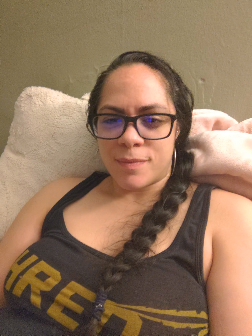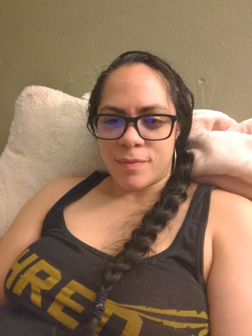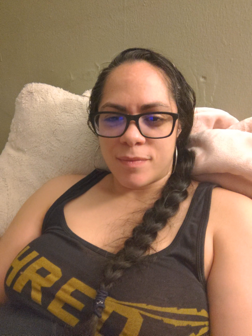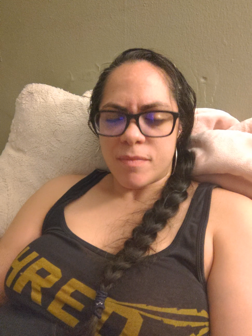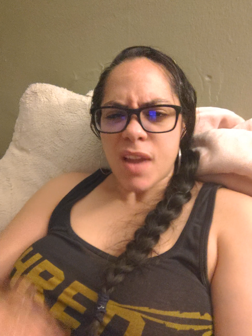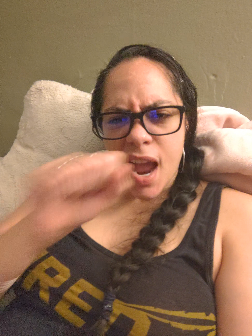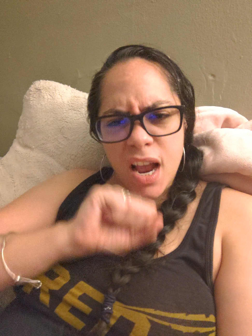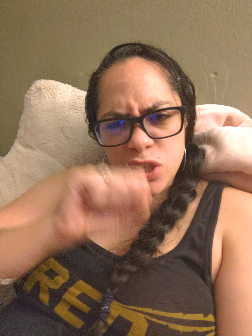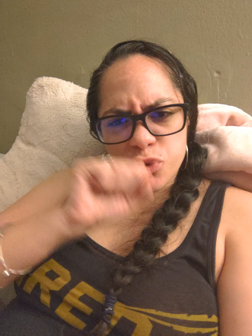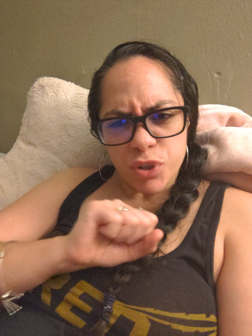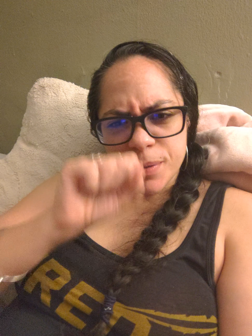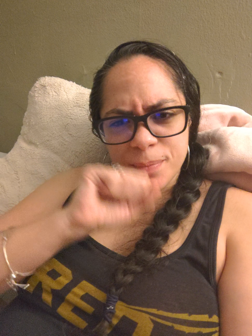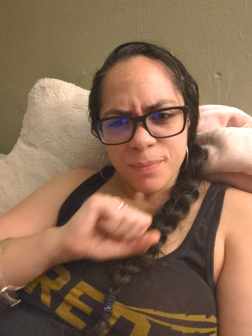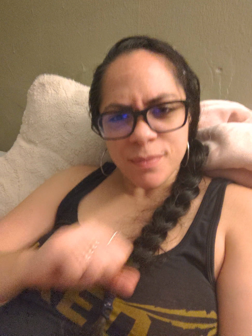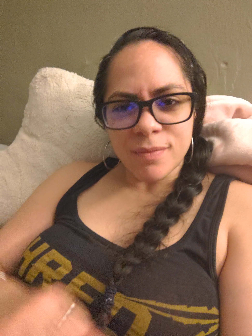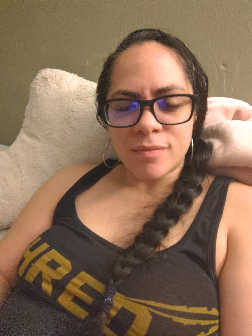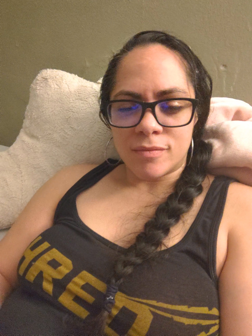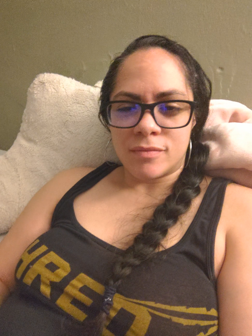ice cream